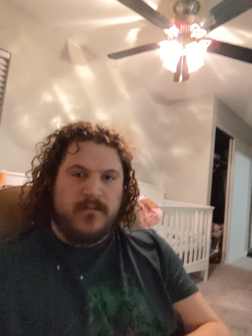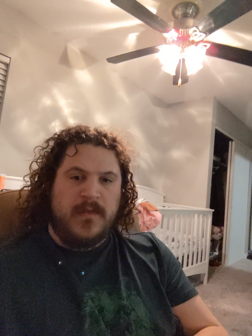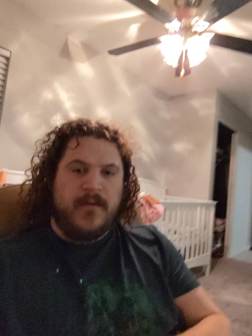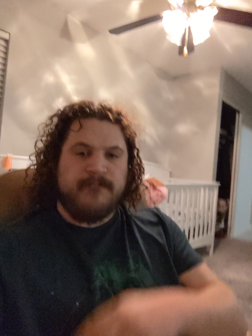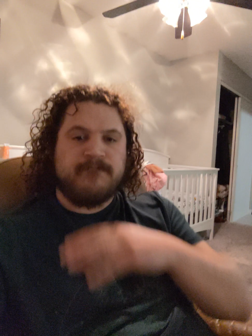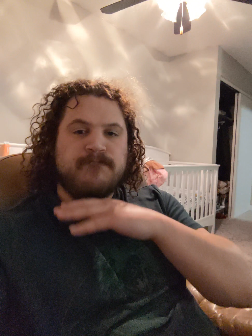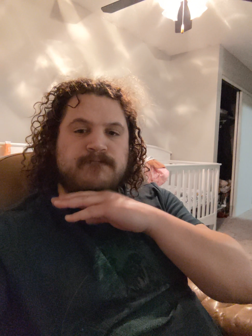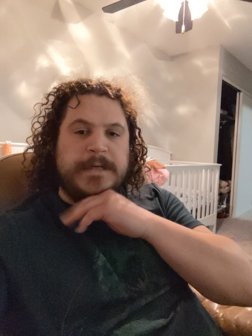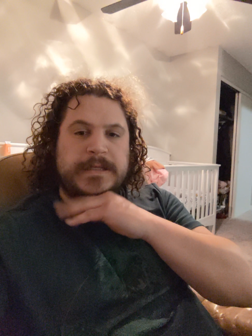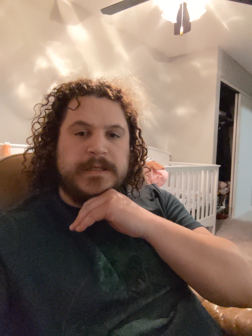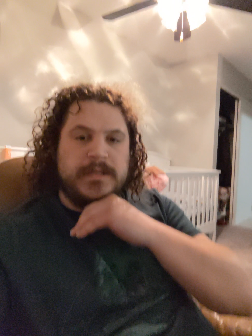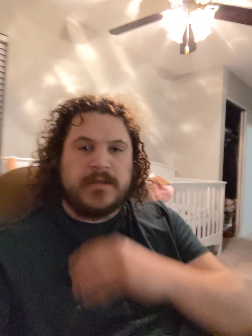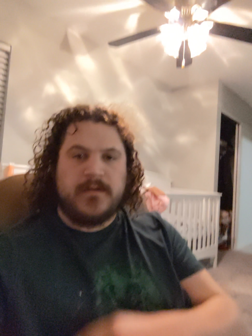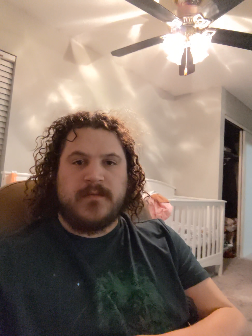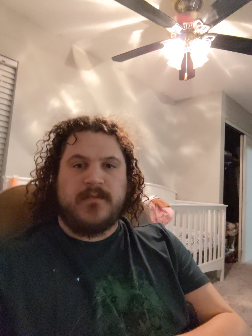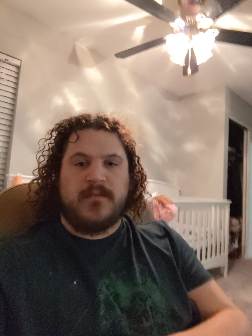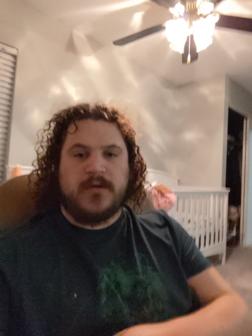pig